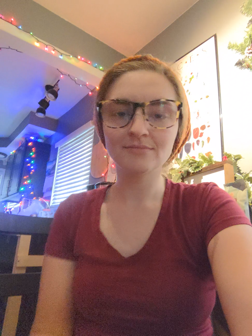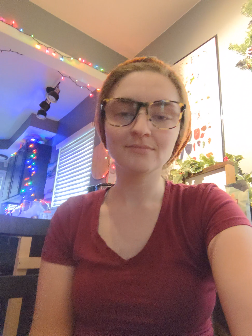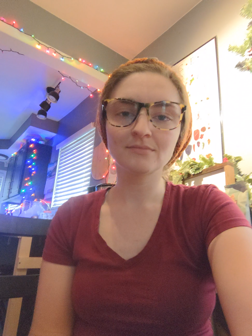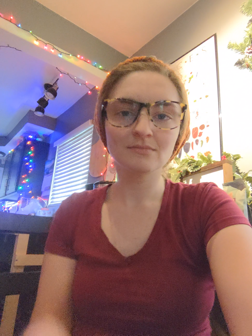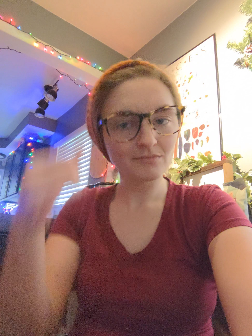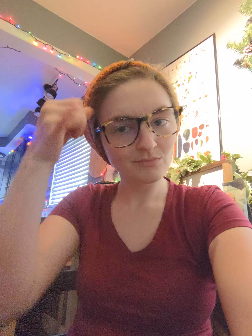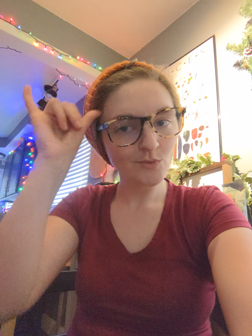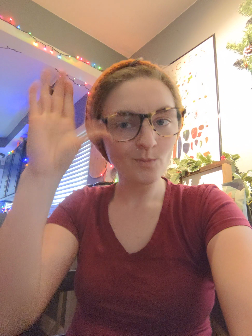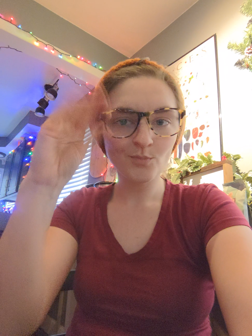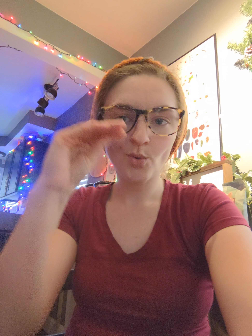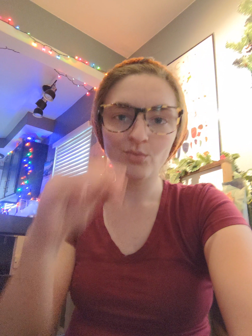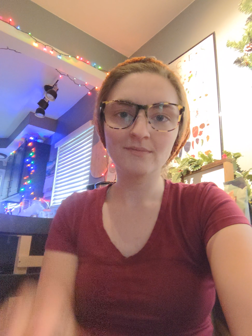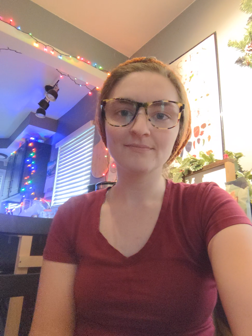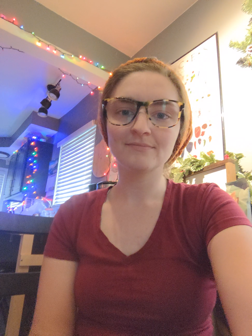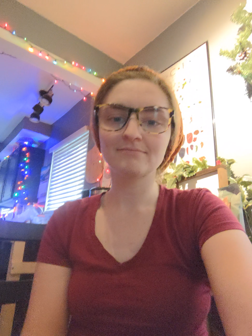cowboy